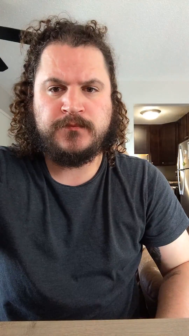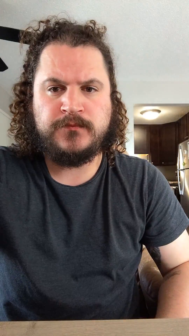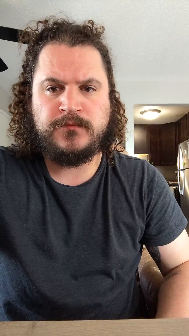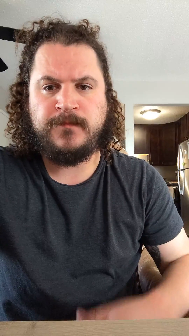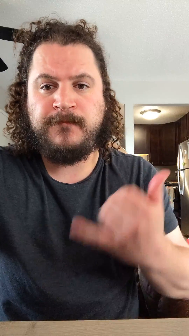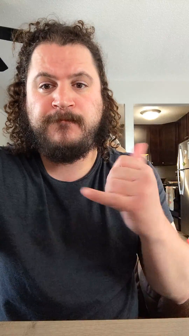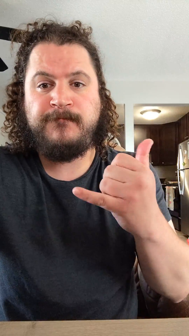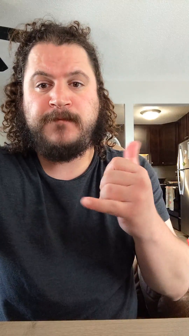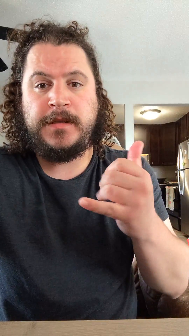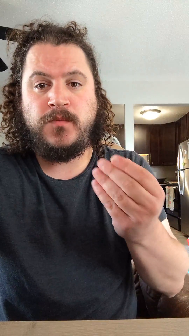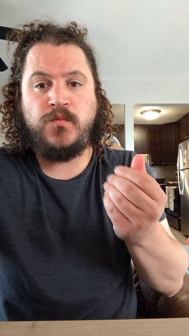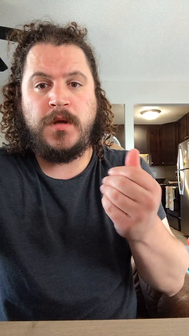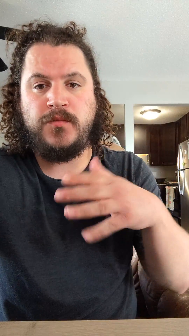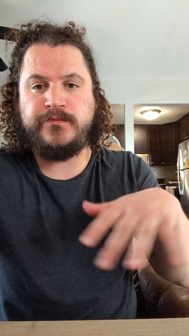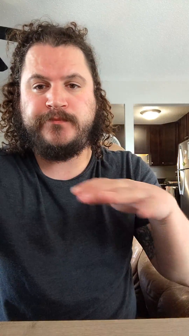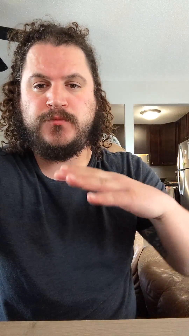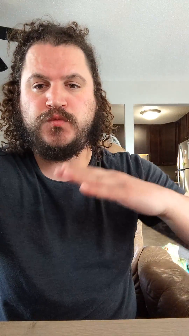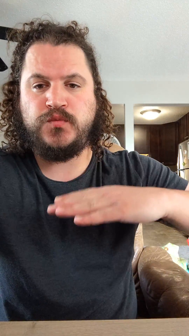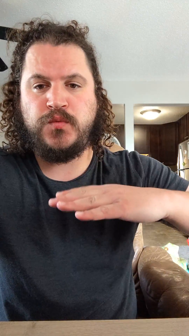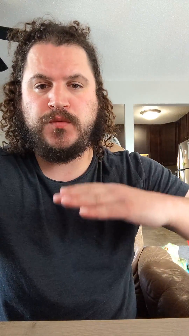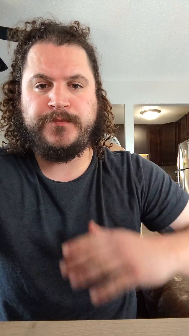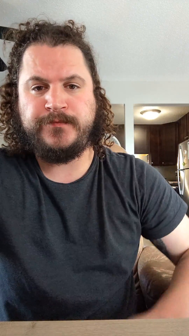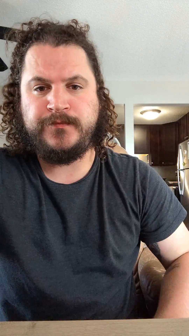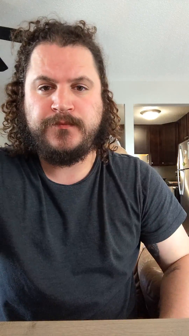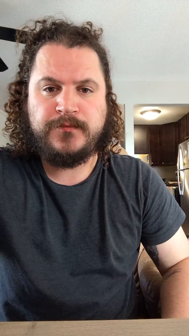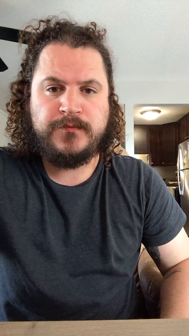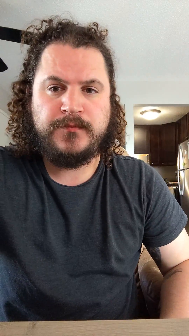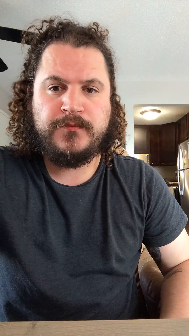playground